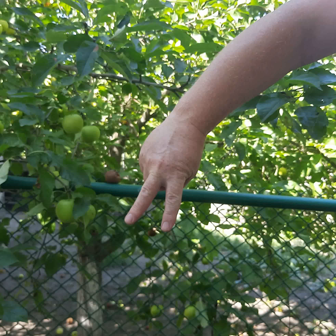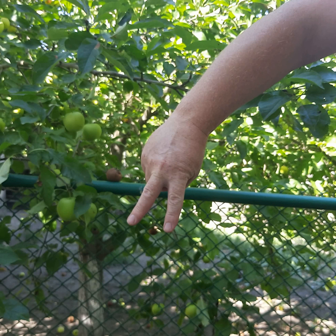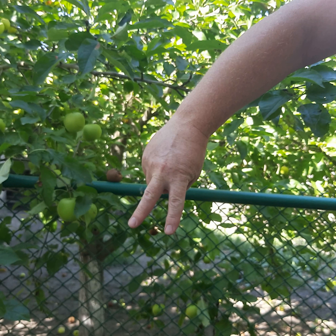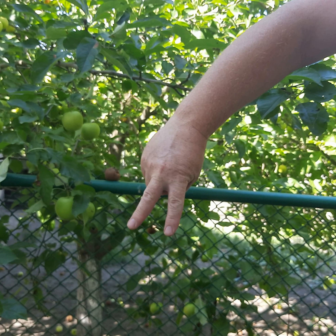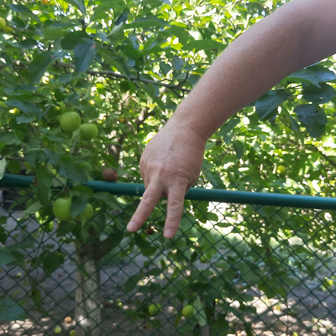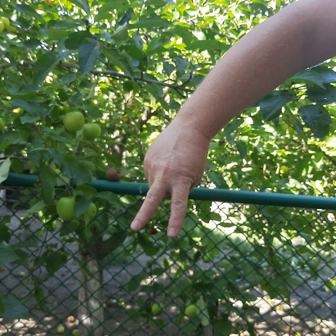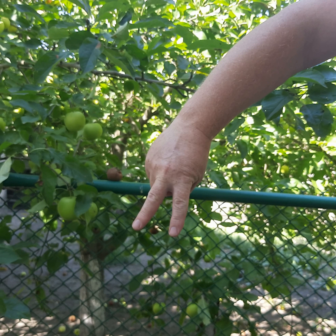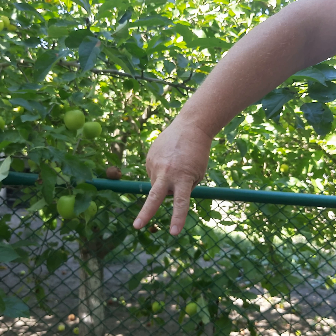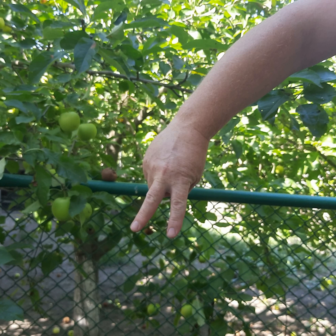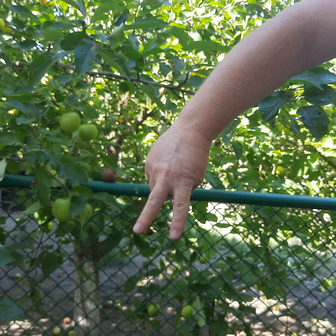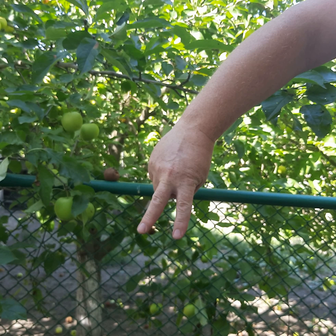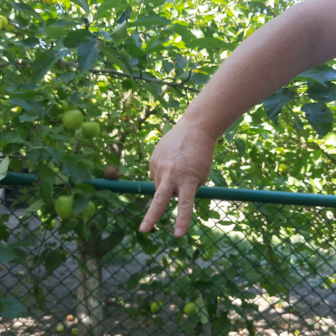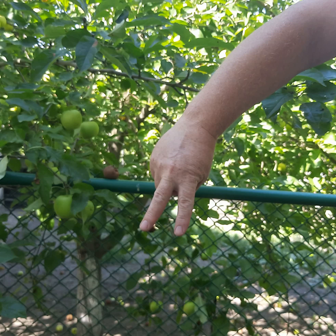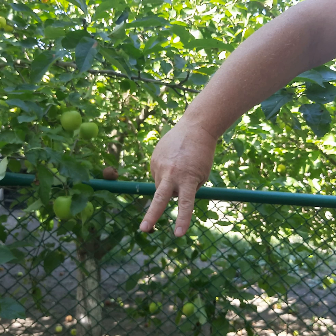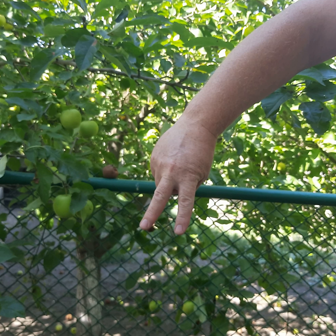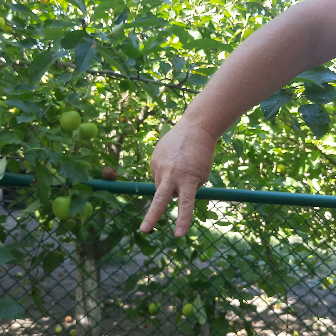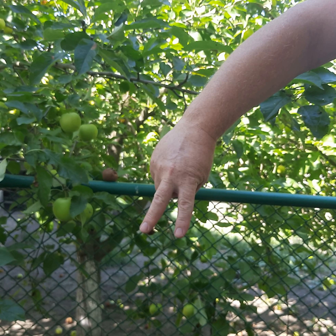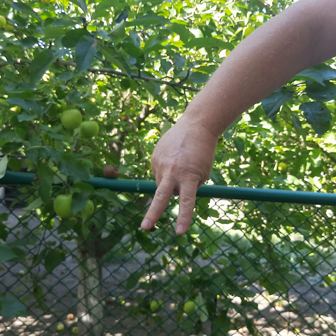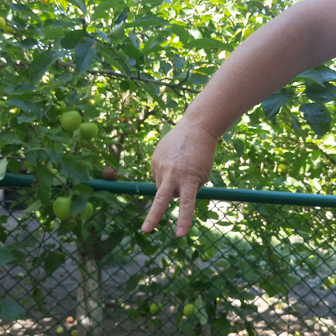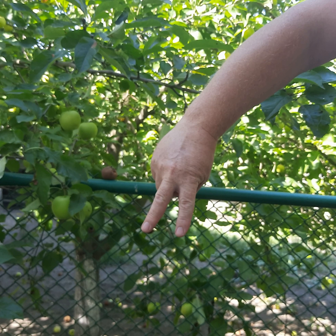Л